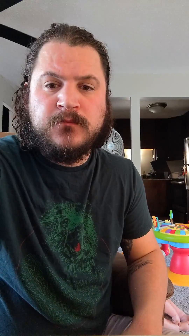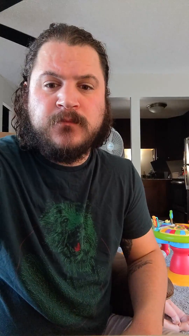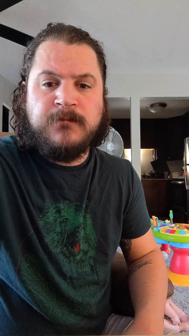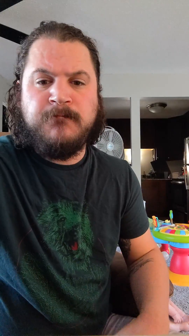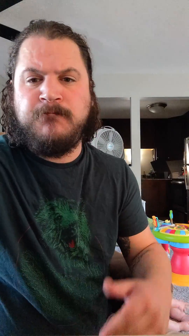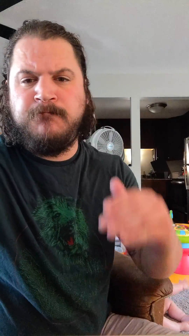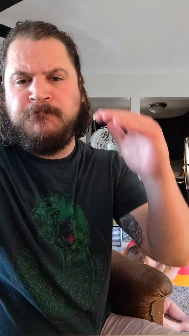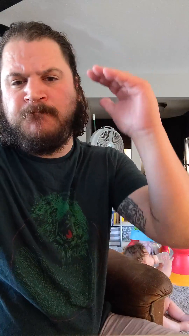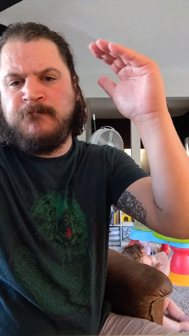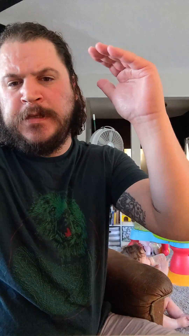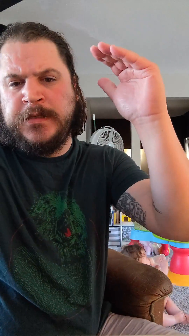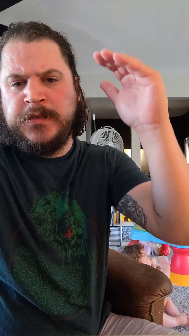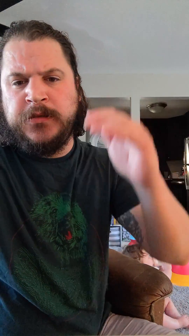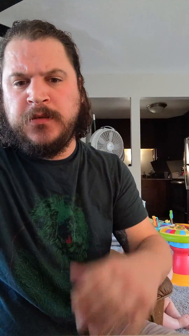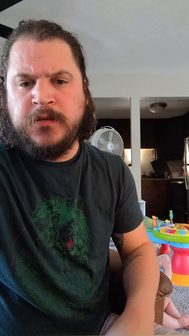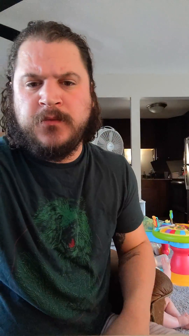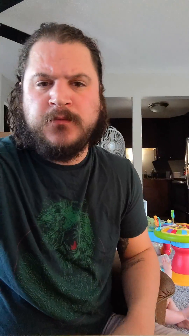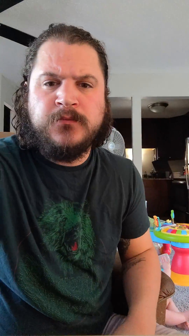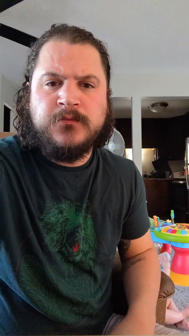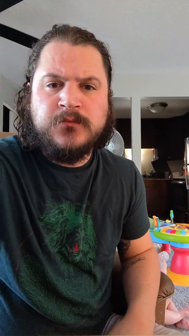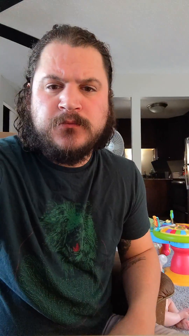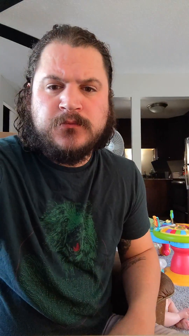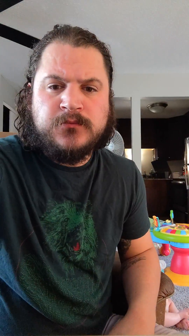big